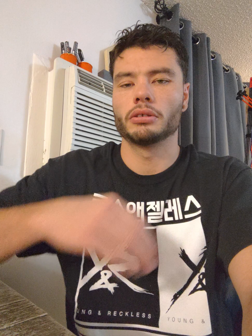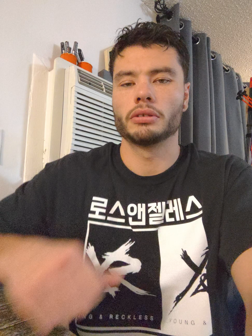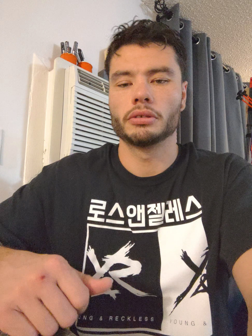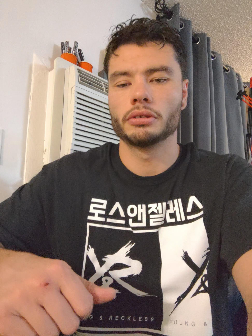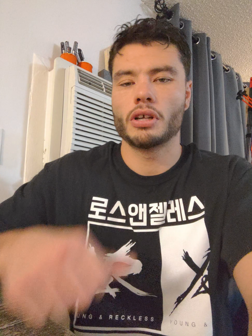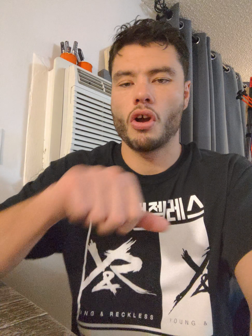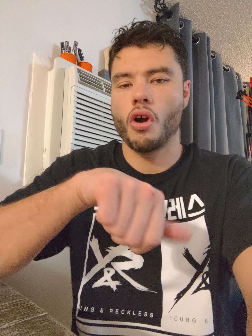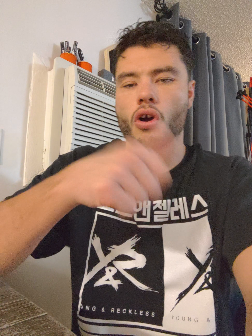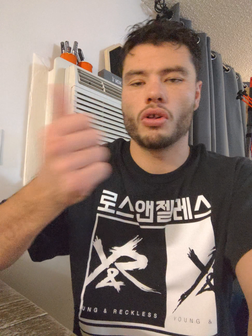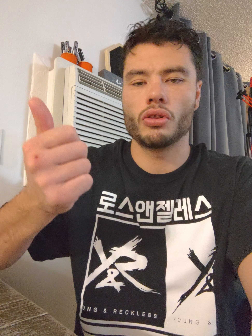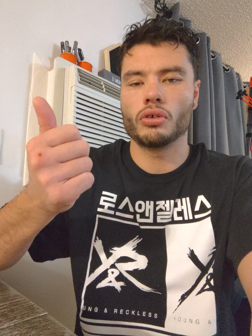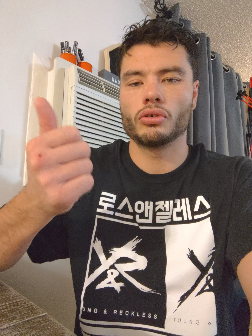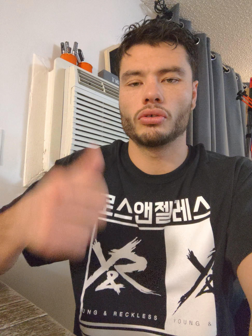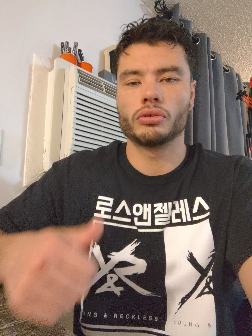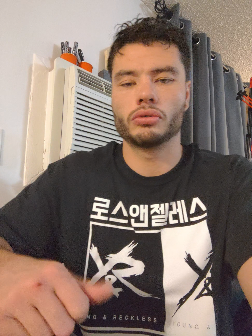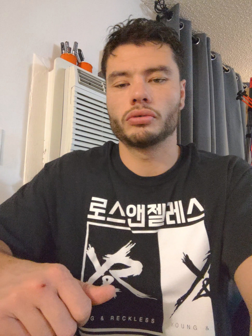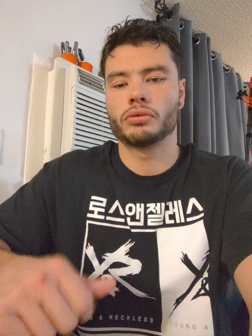another